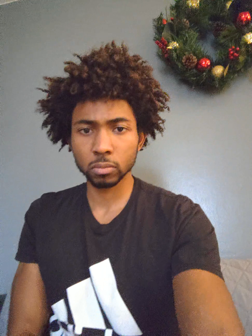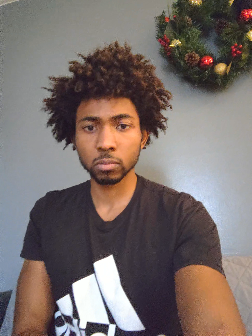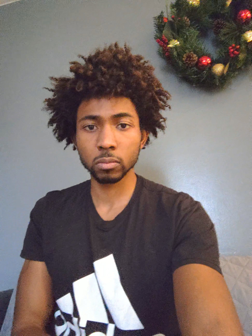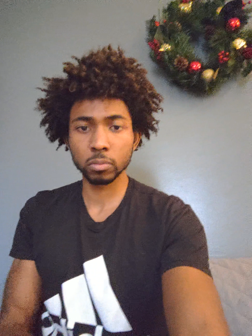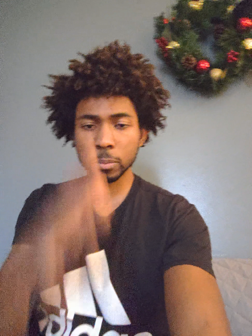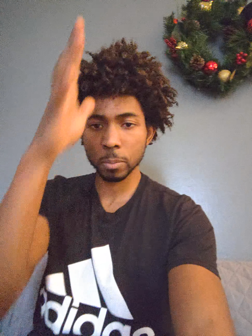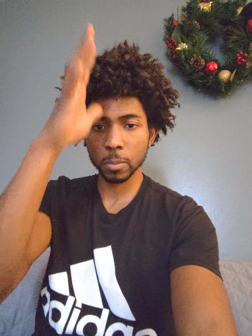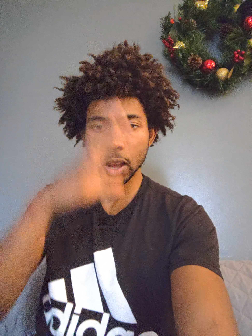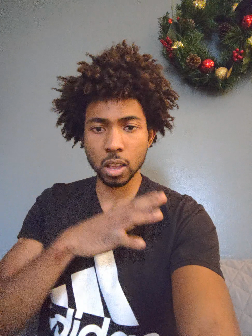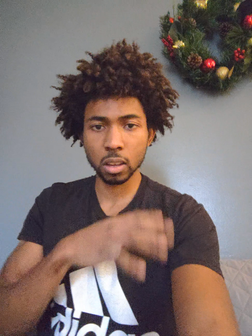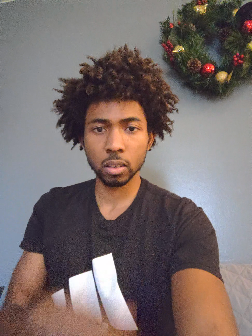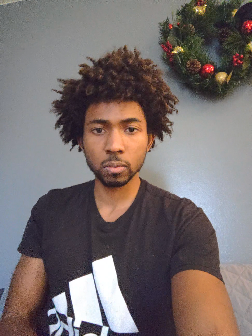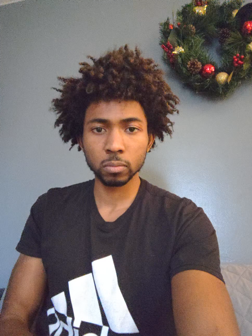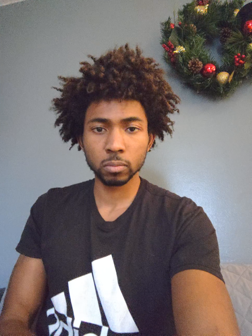man